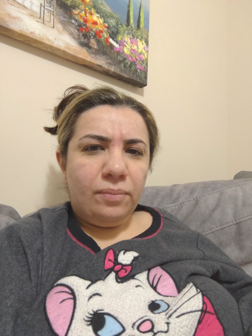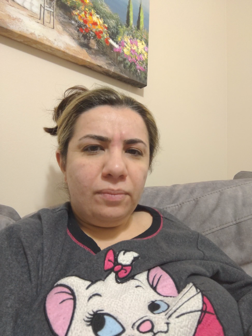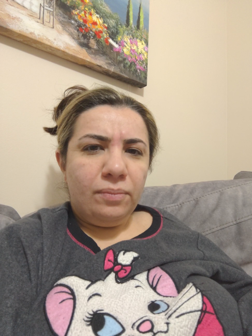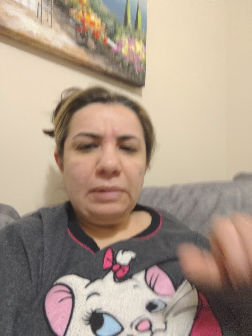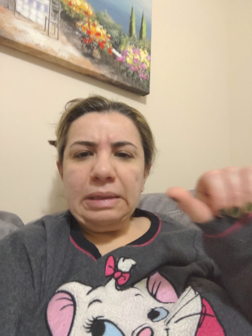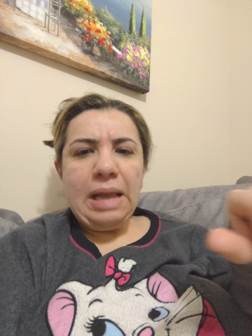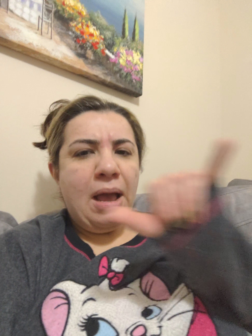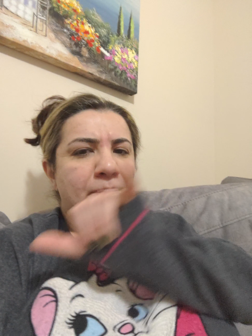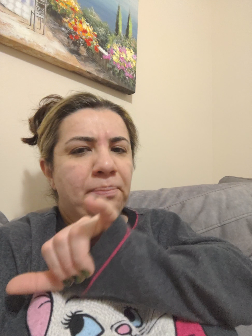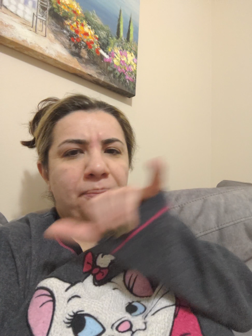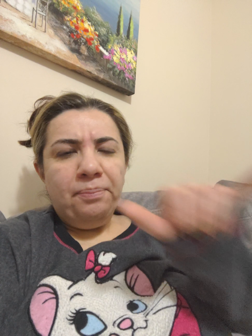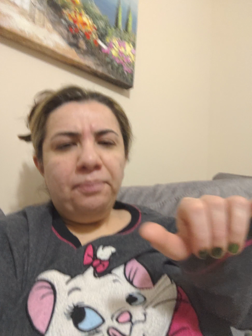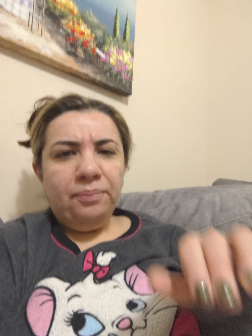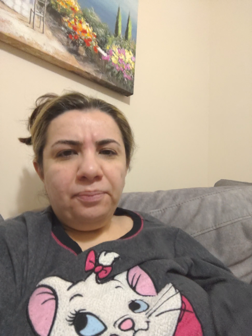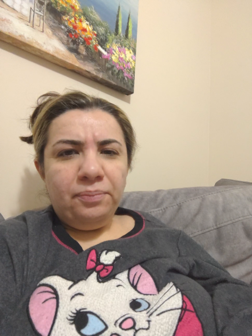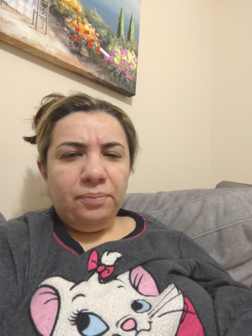same